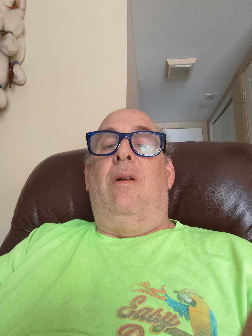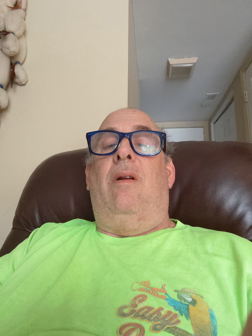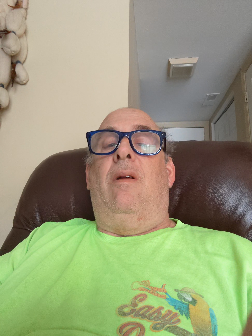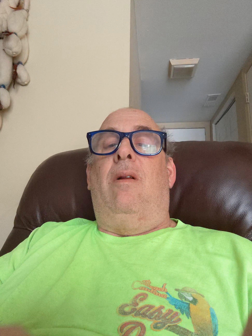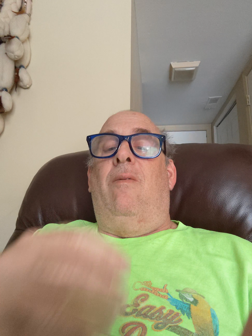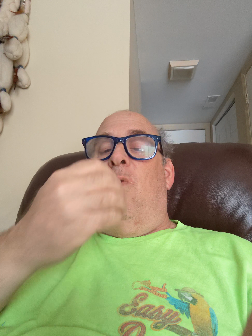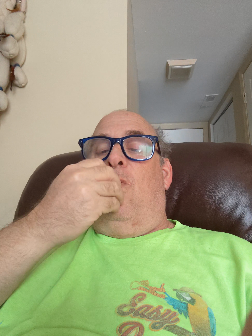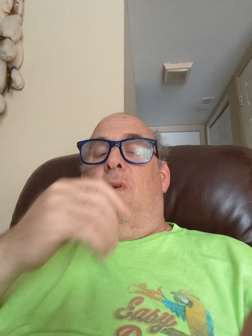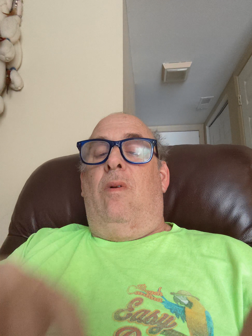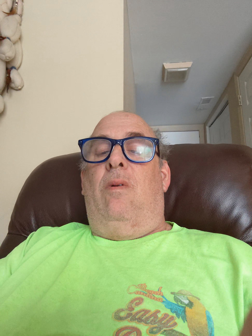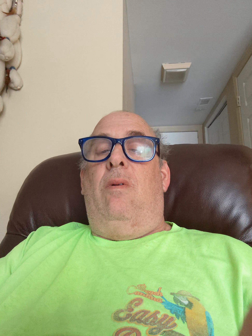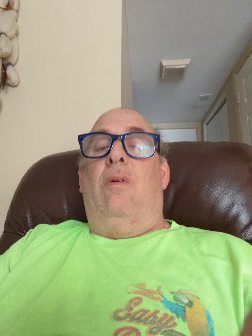food